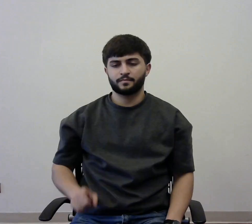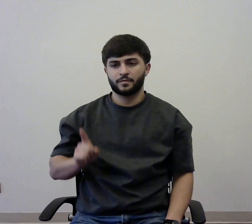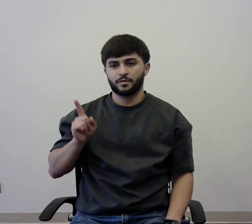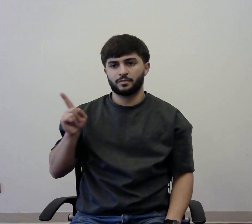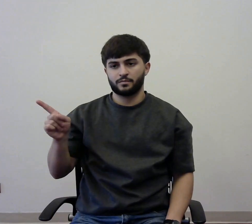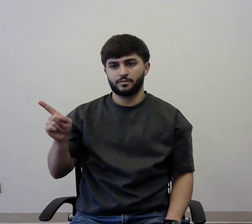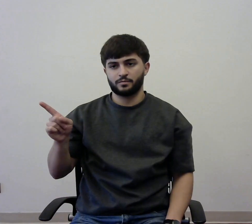O